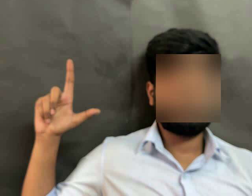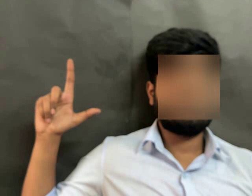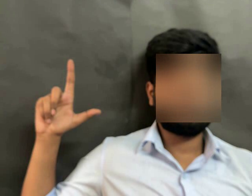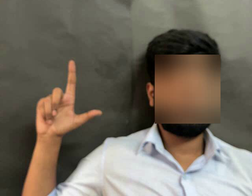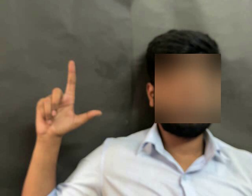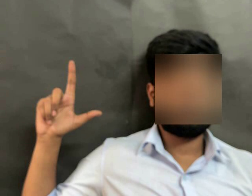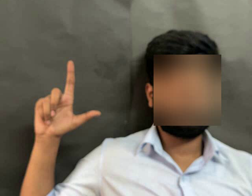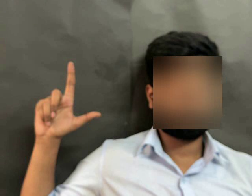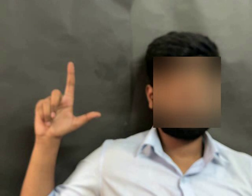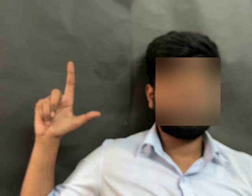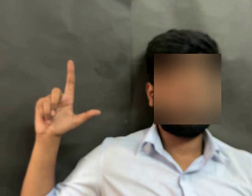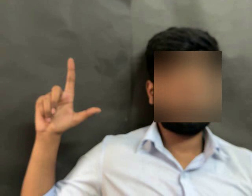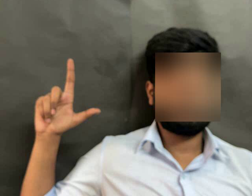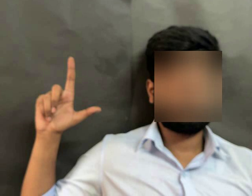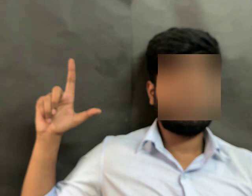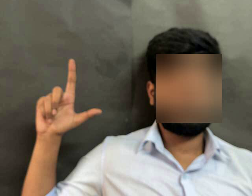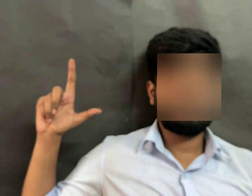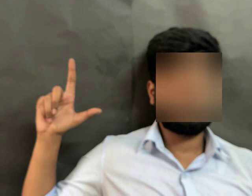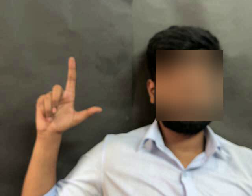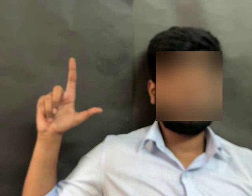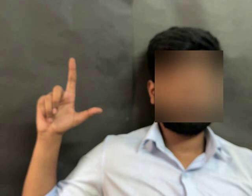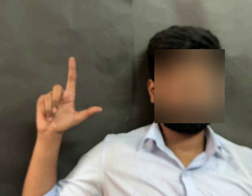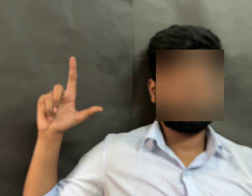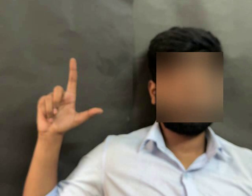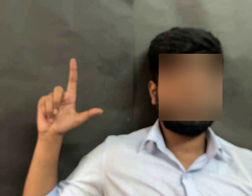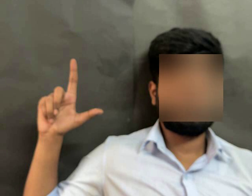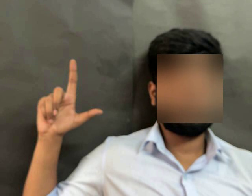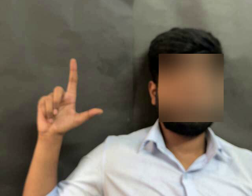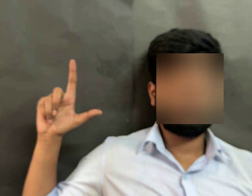L